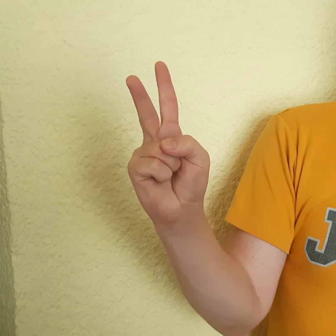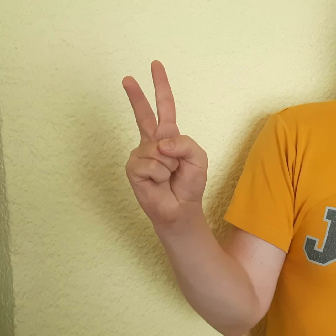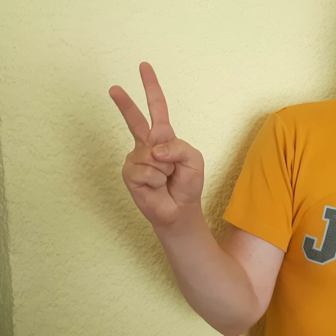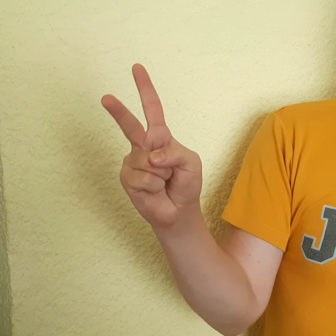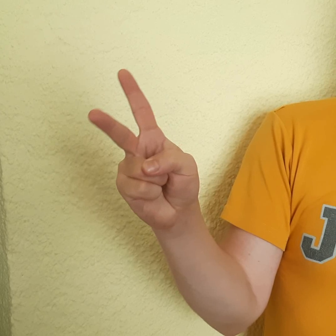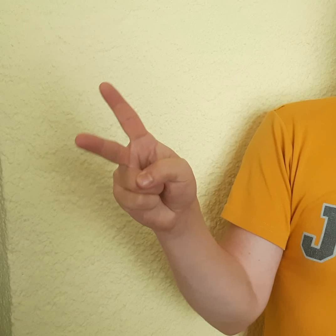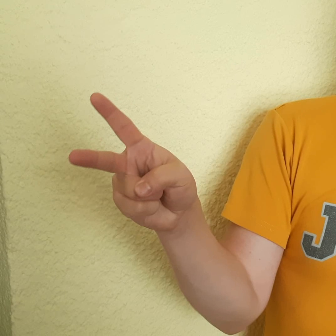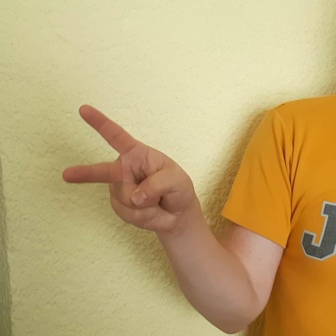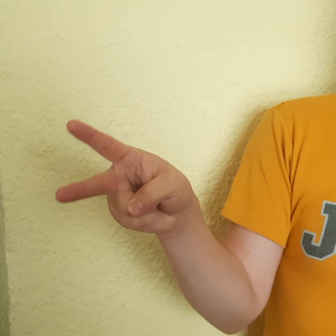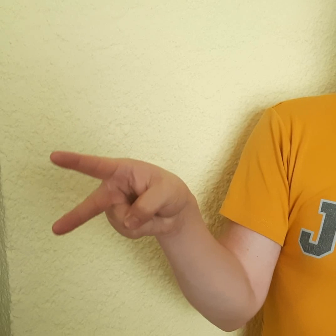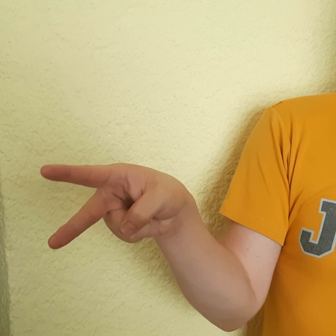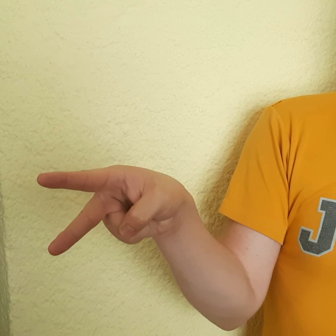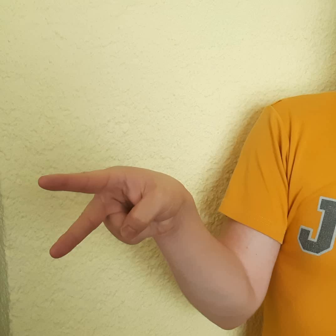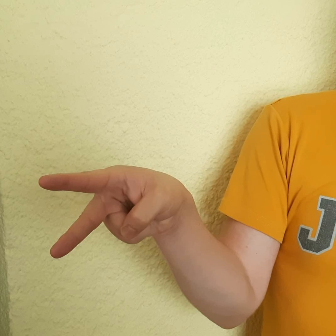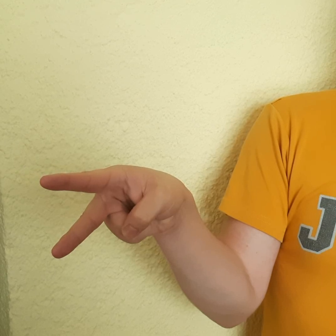К